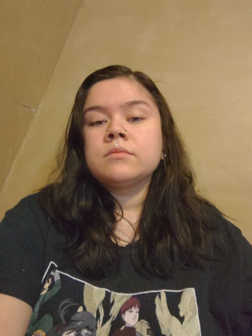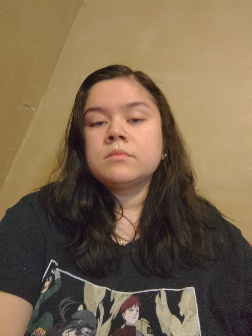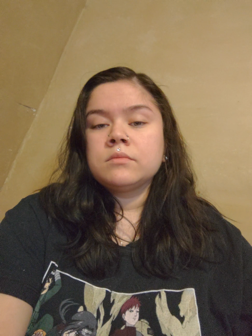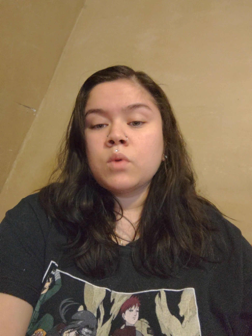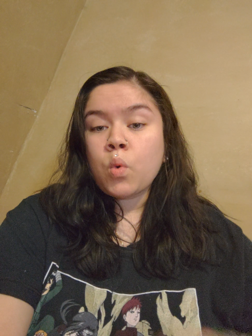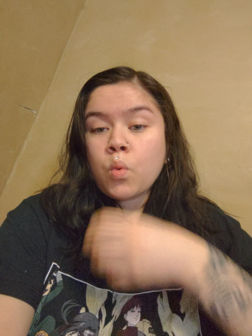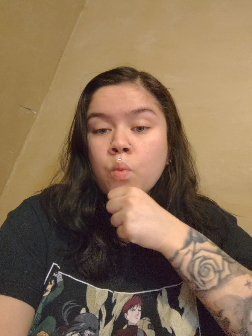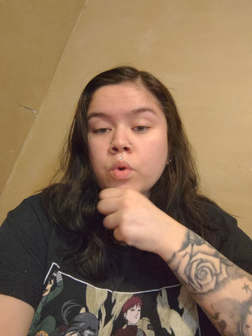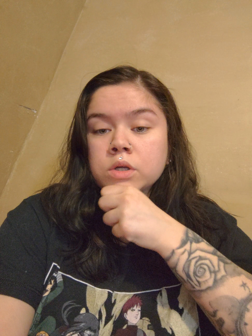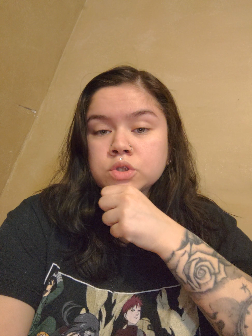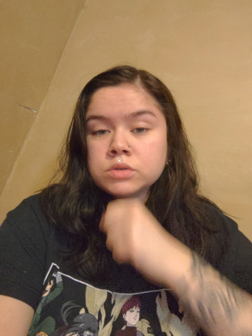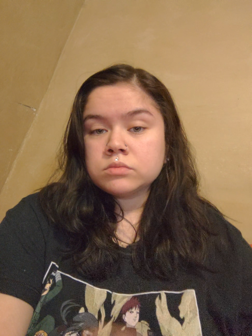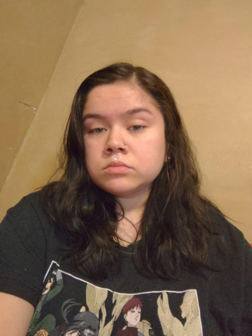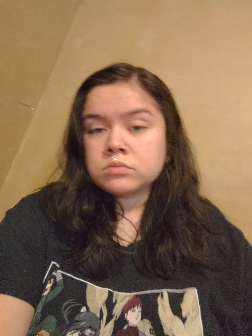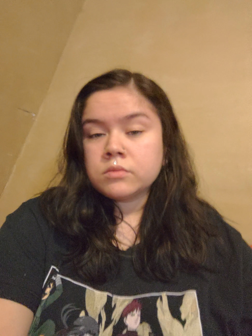orange